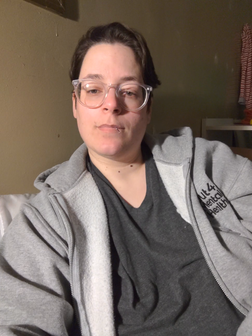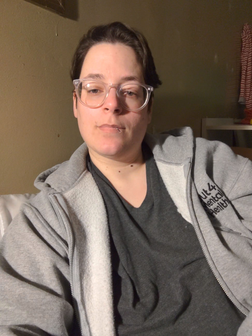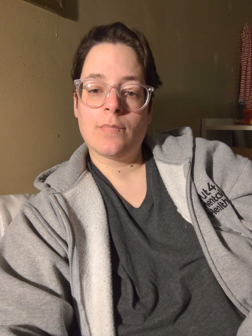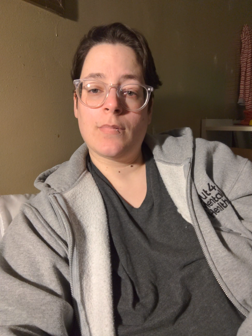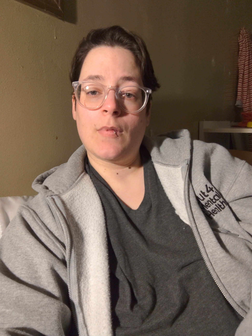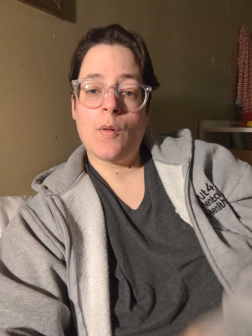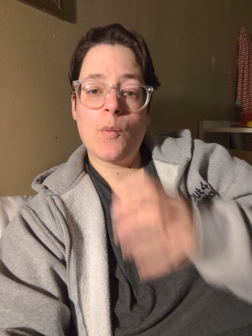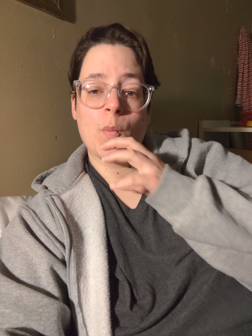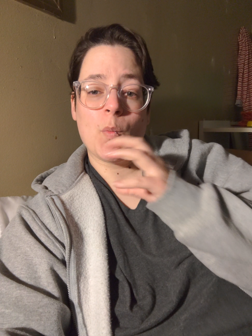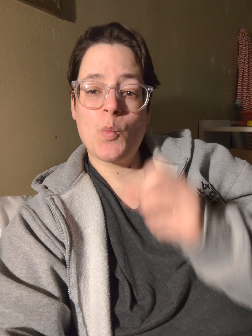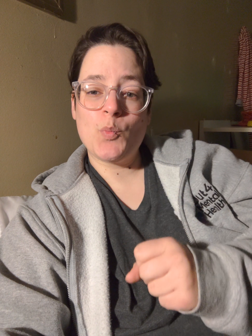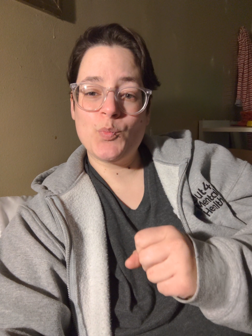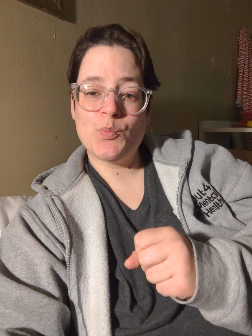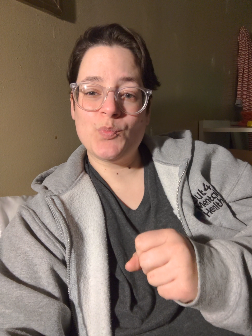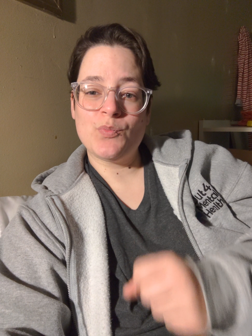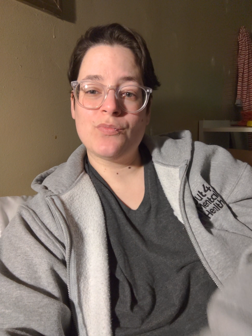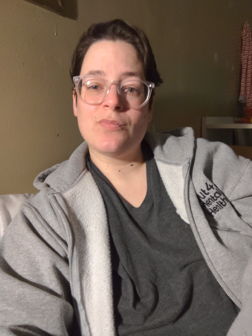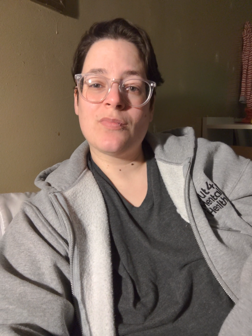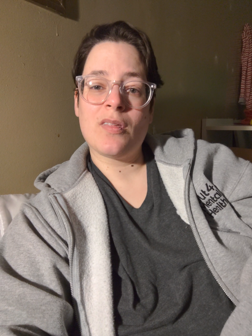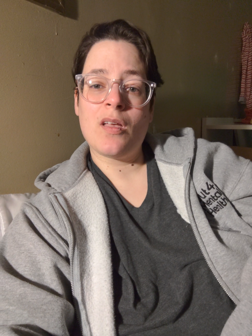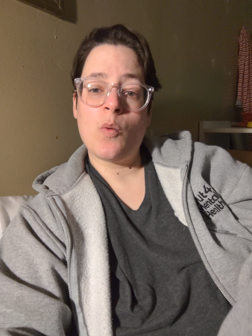old